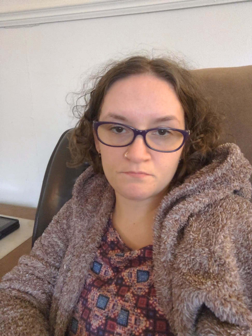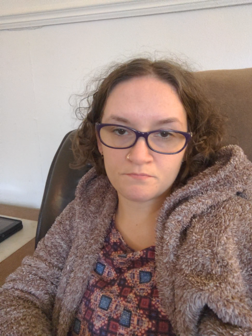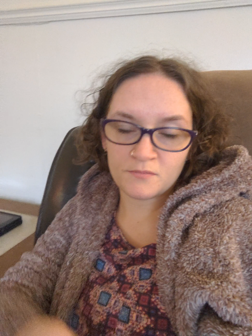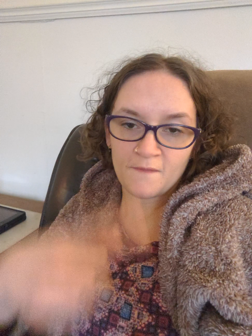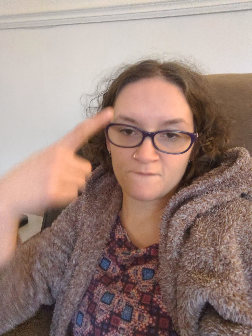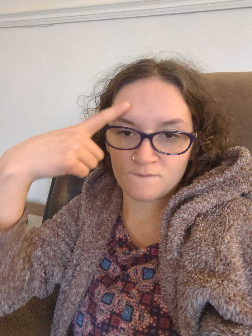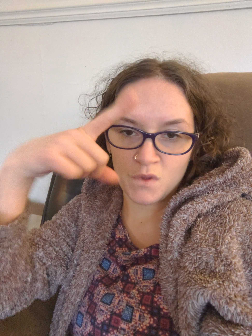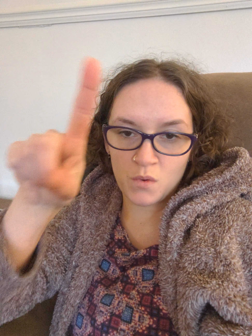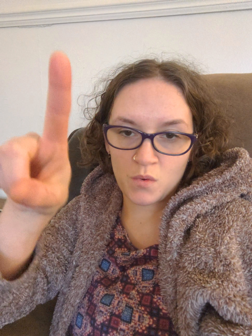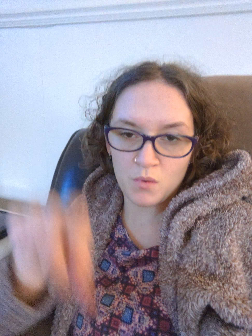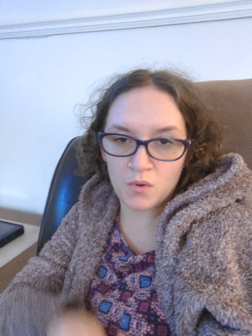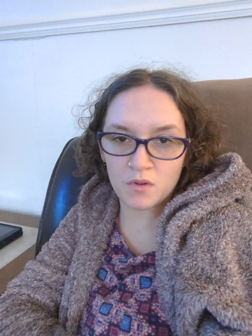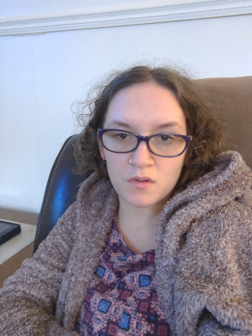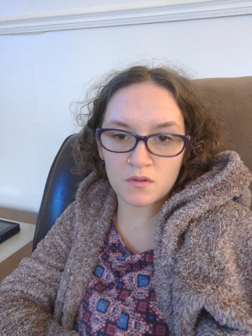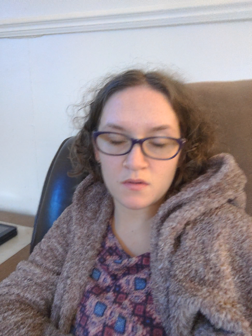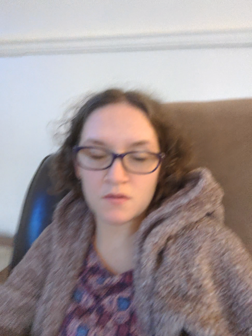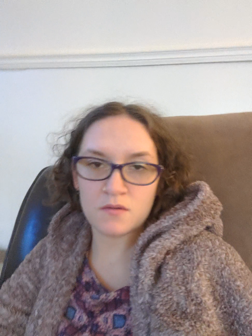for